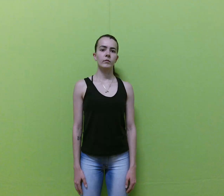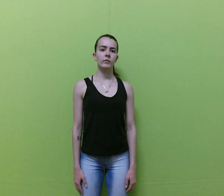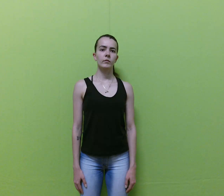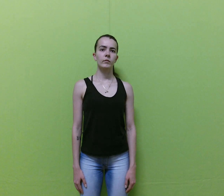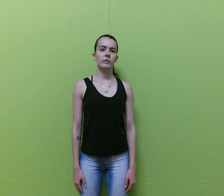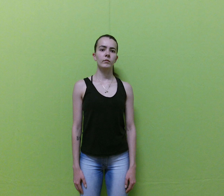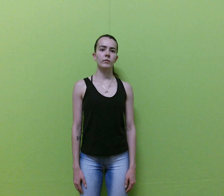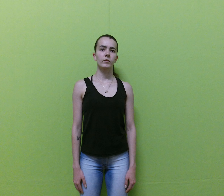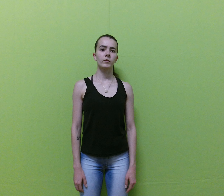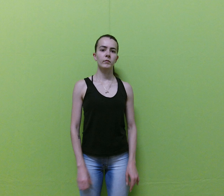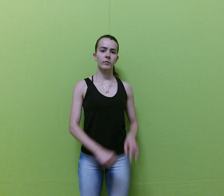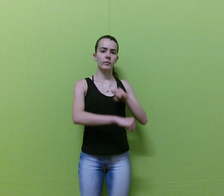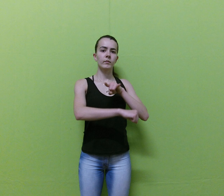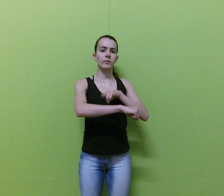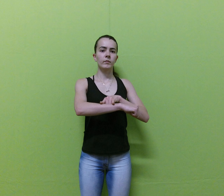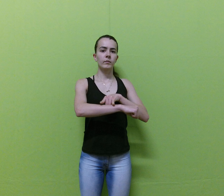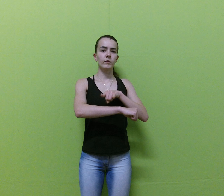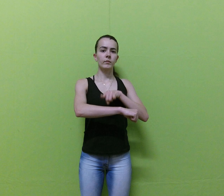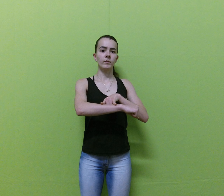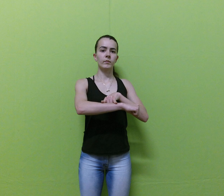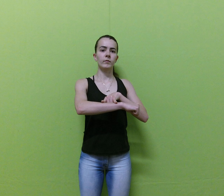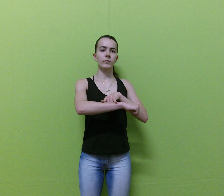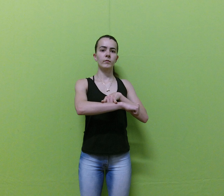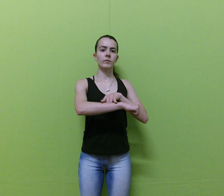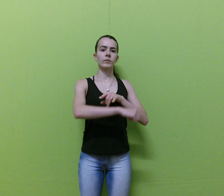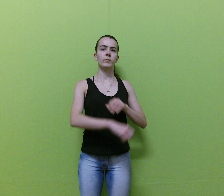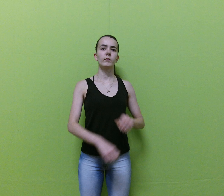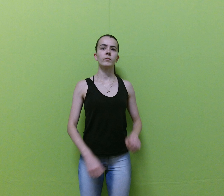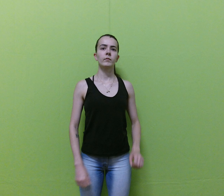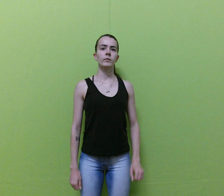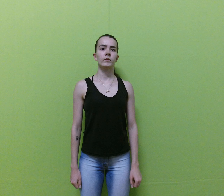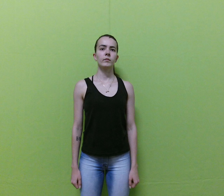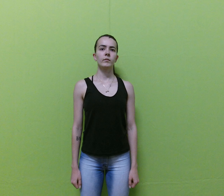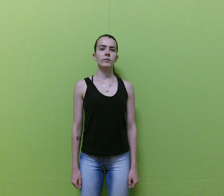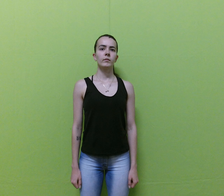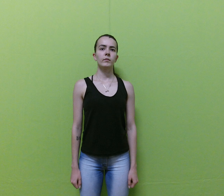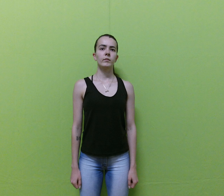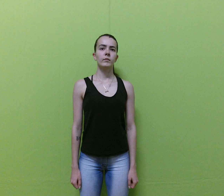banheiro